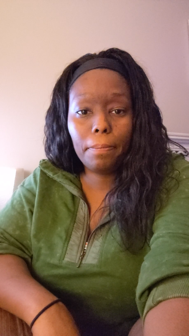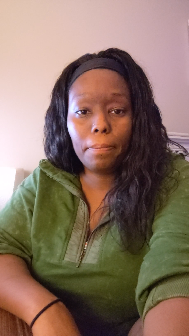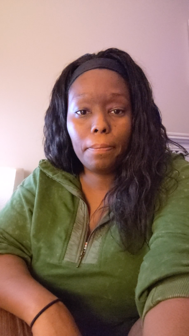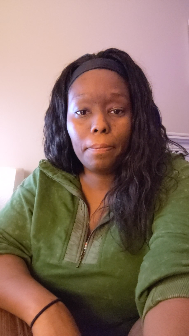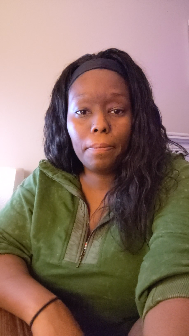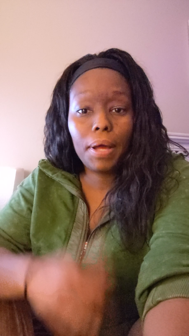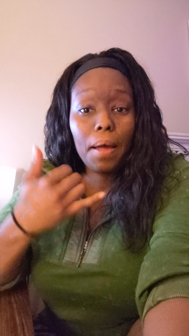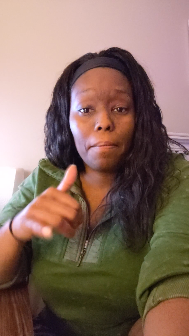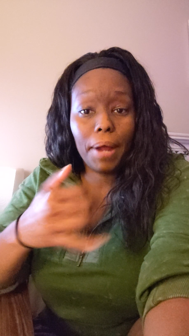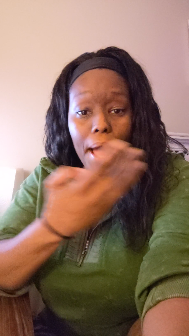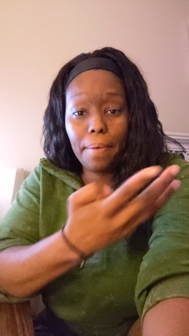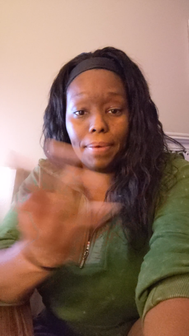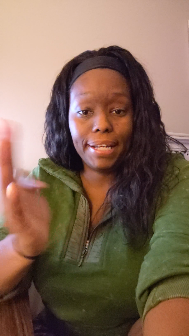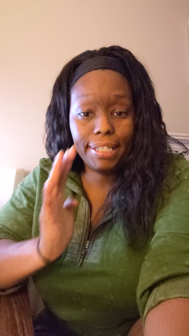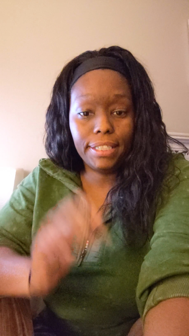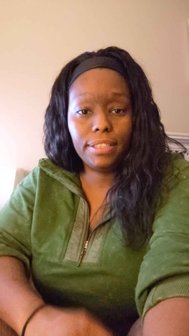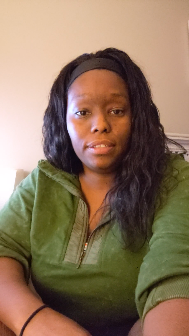playpen